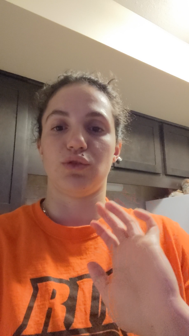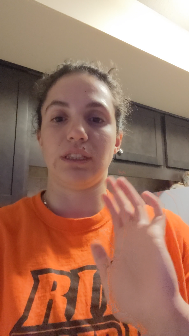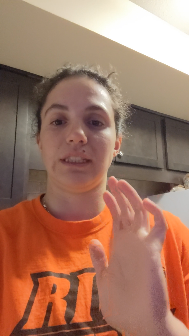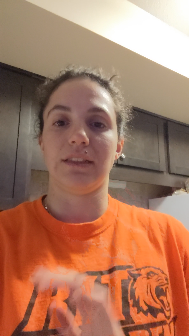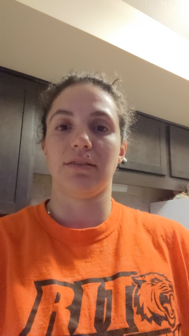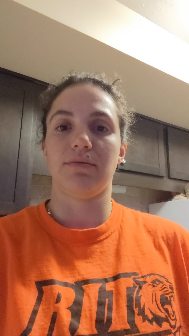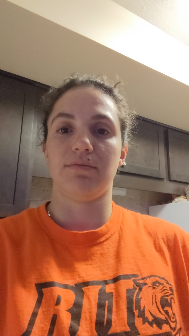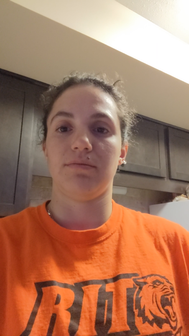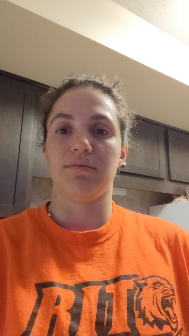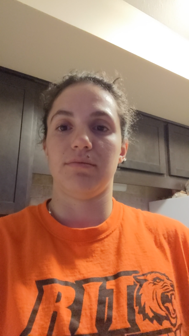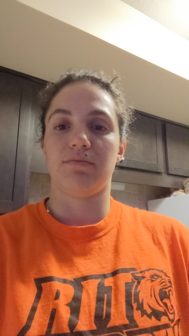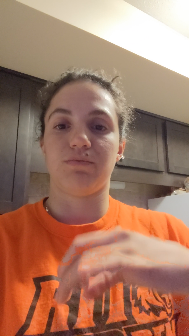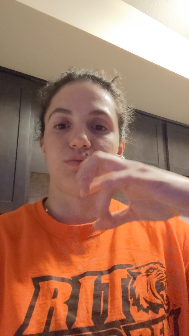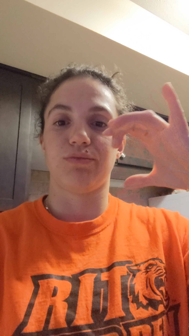bubbles